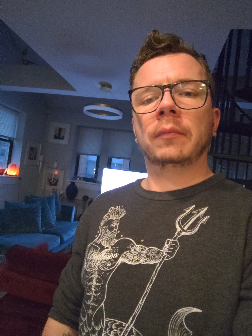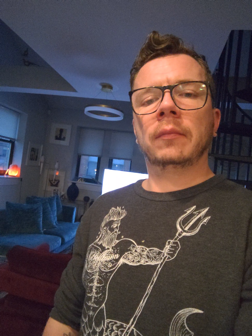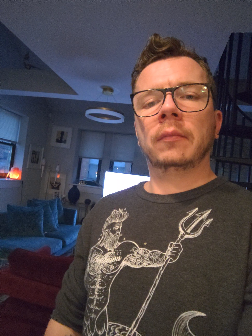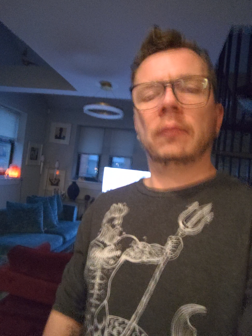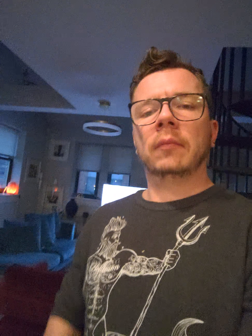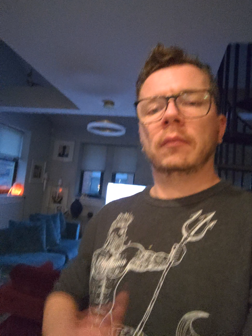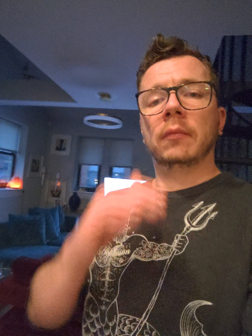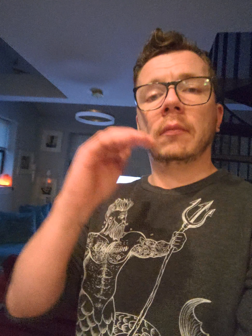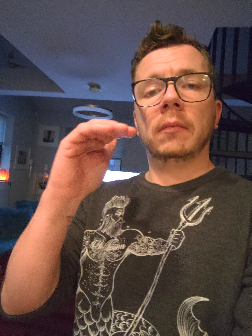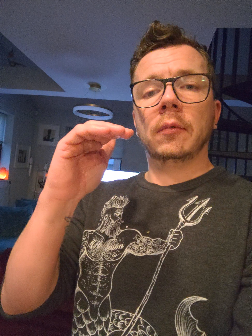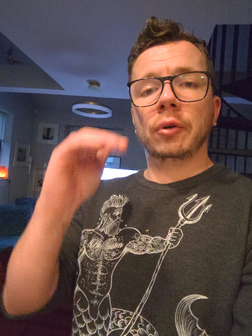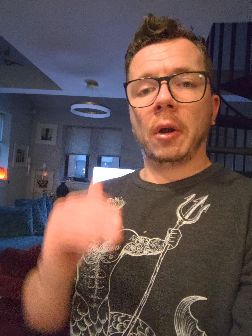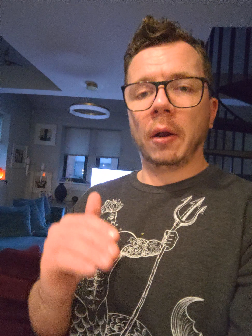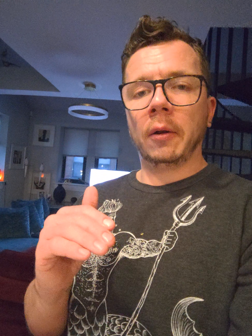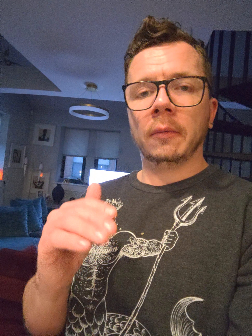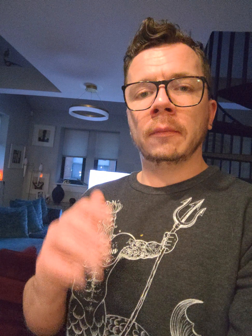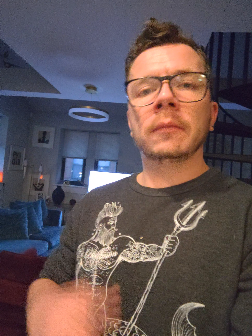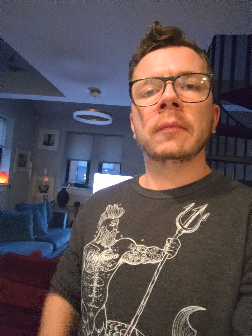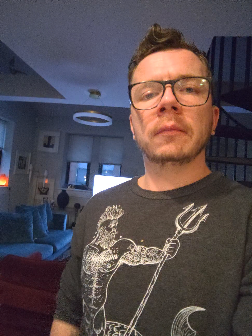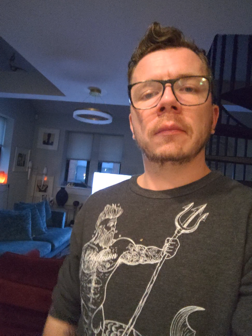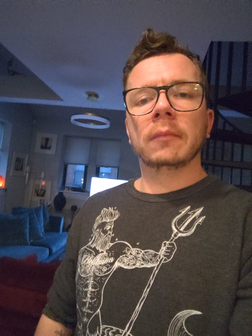child